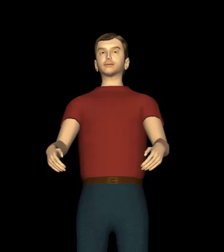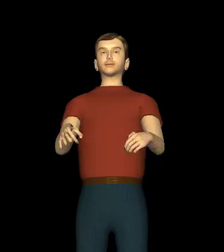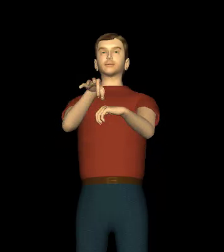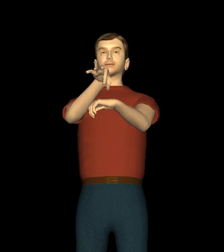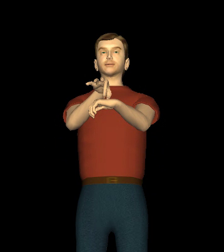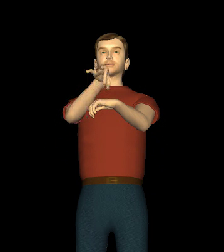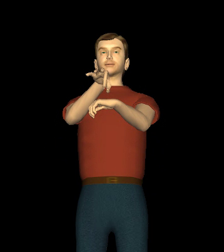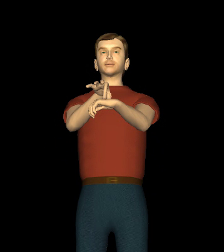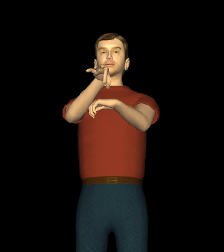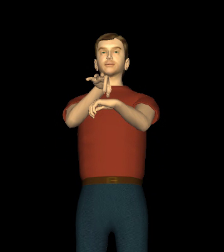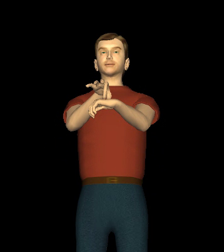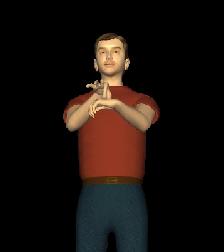مريض